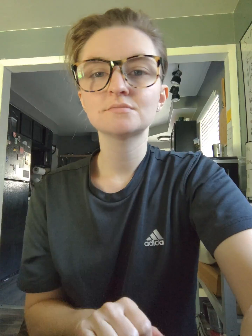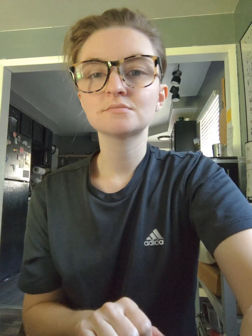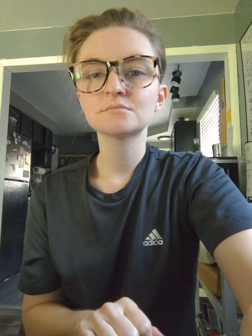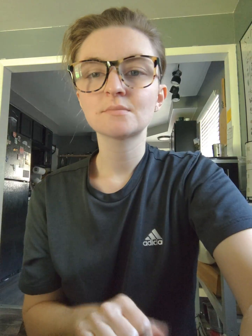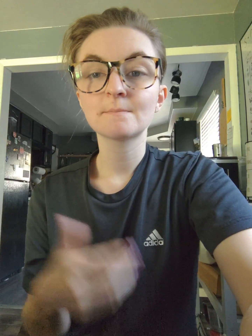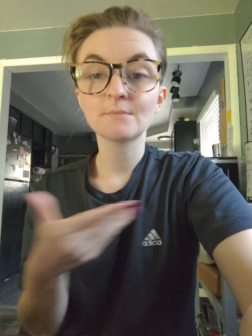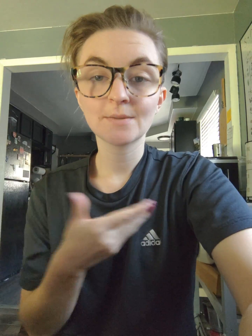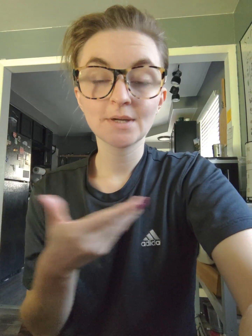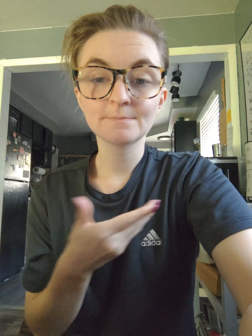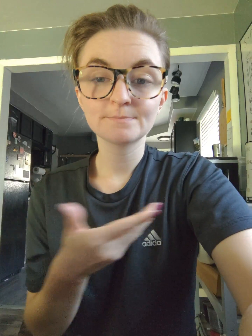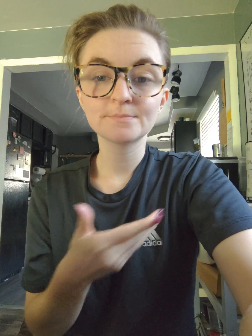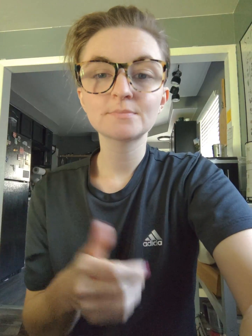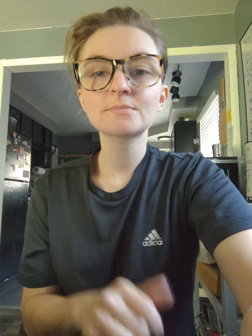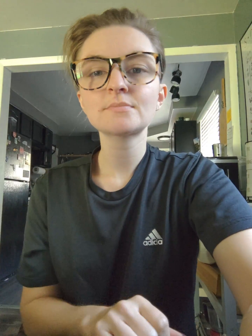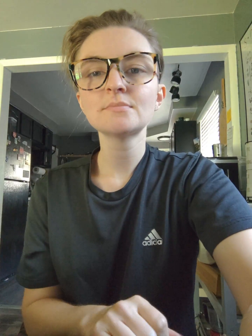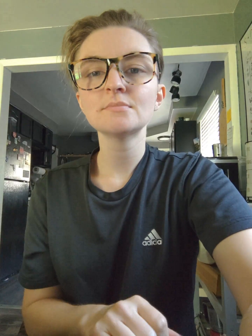baby